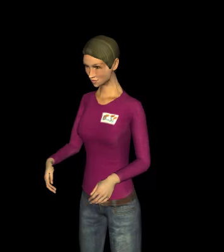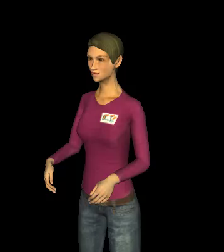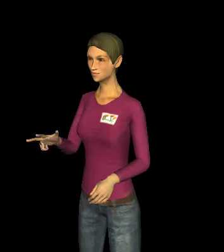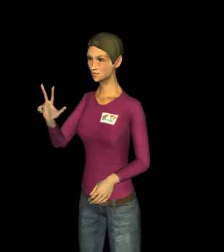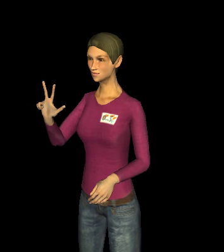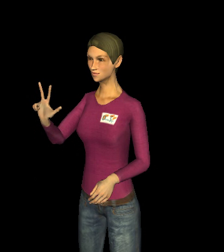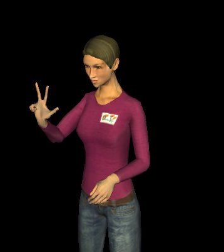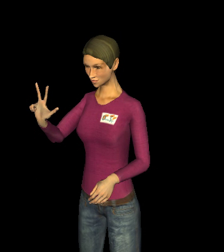3